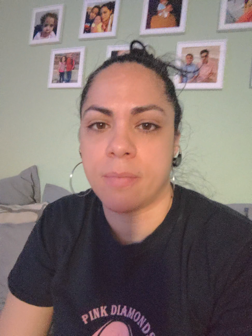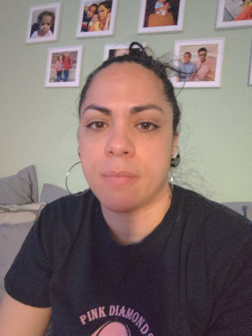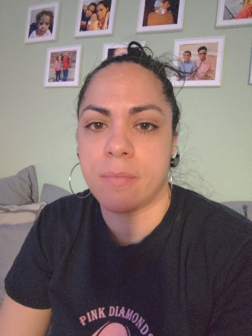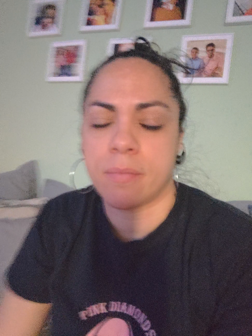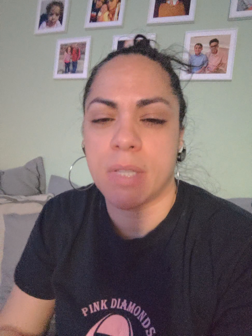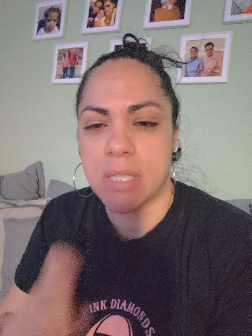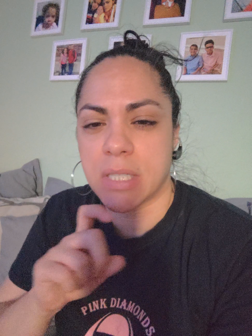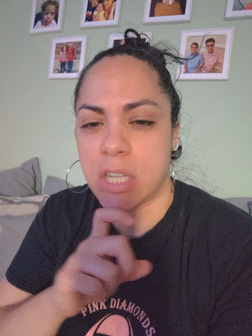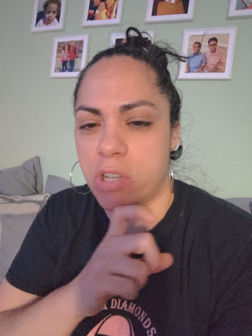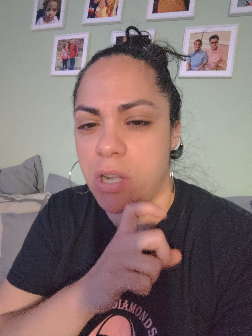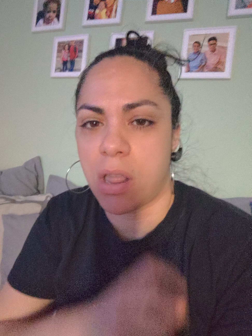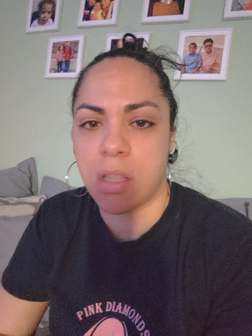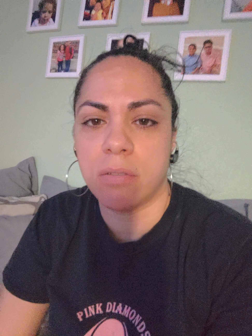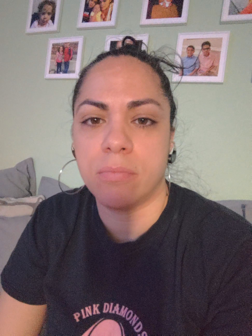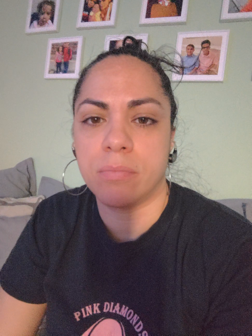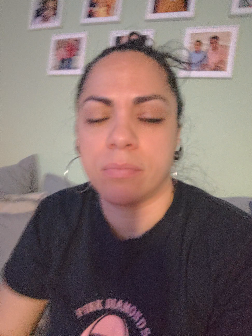cereal